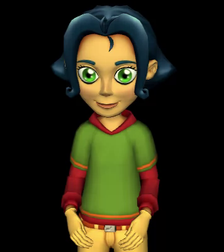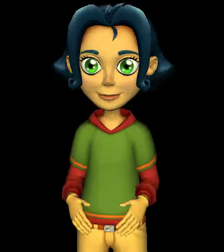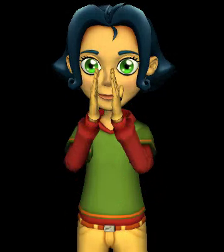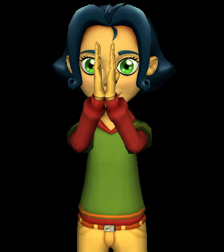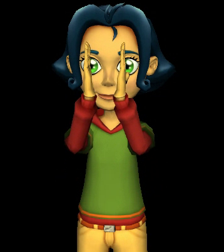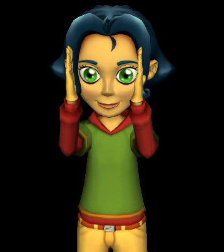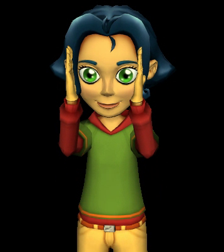مكتبة